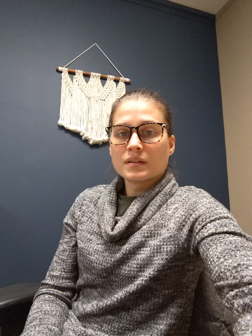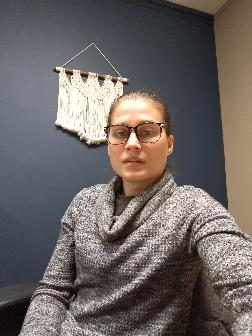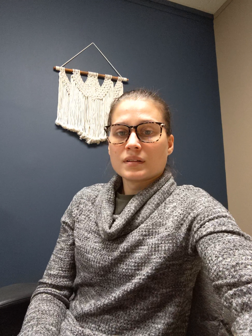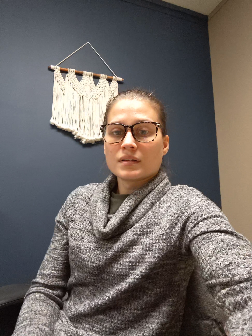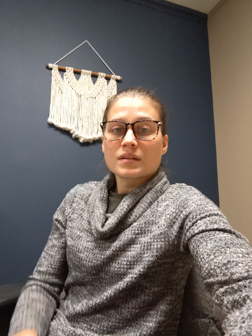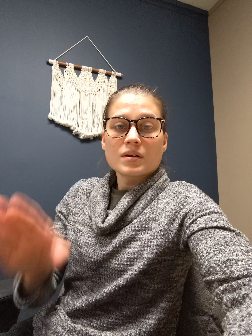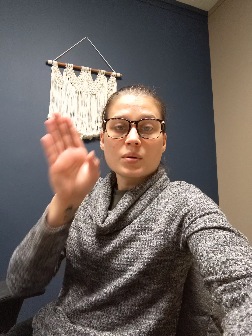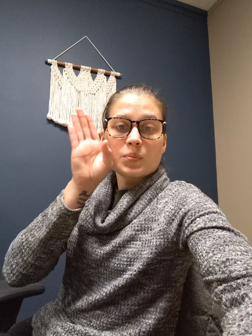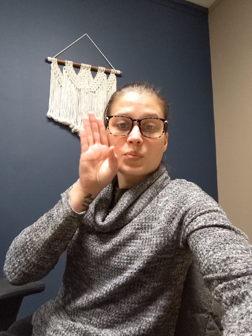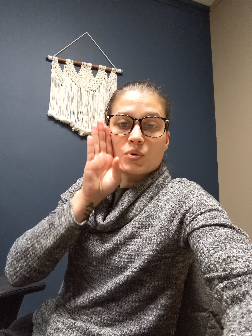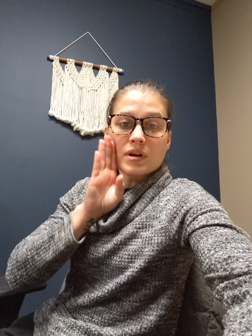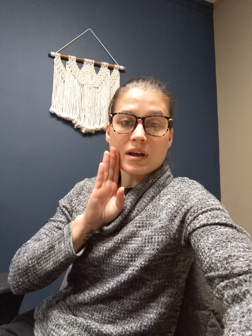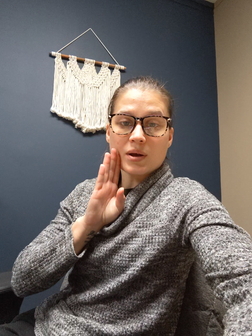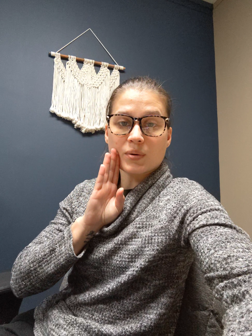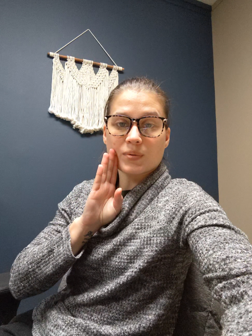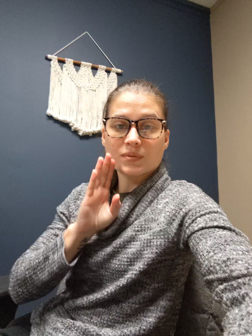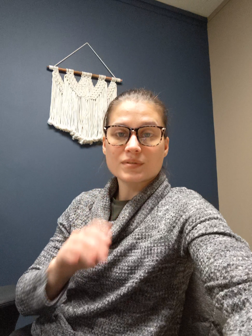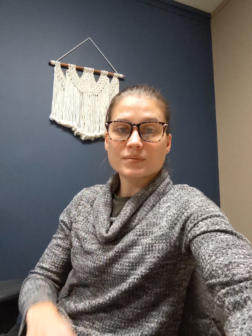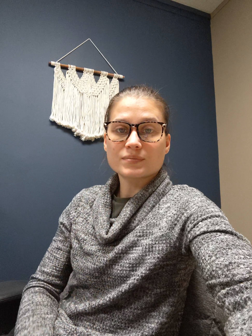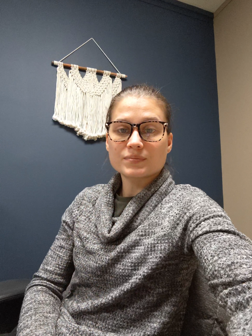brown